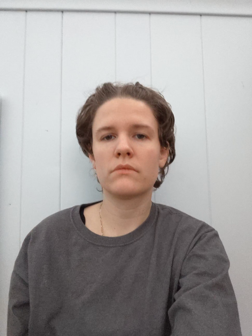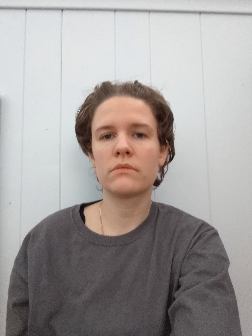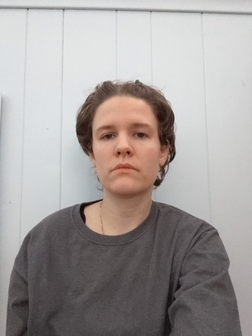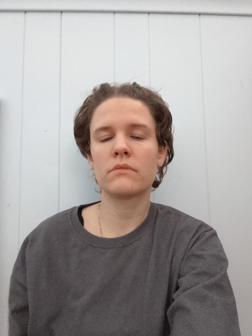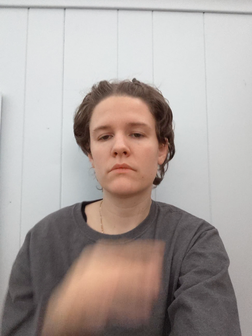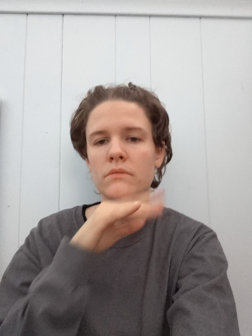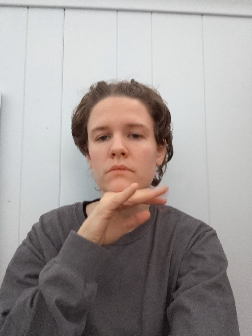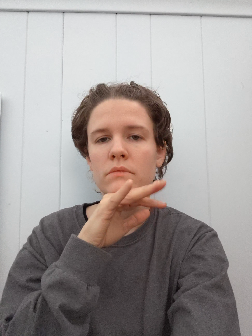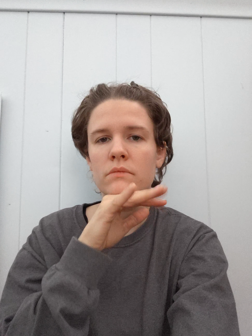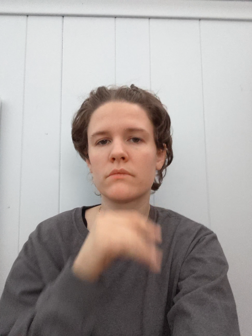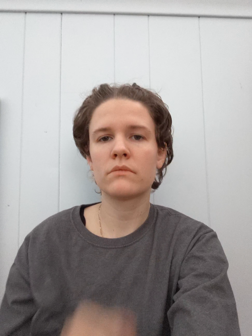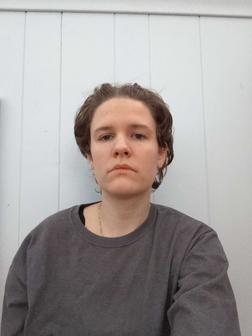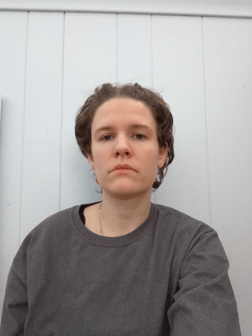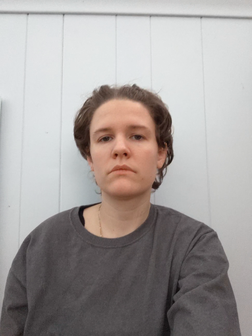dirty